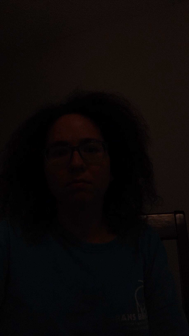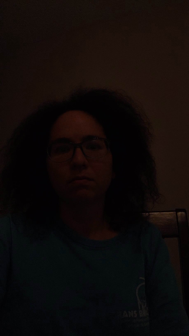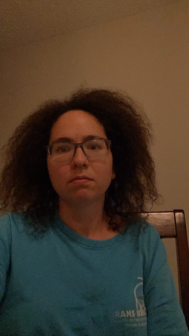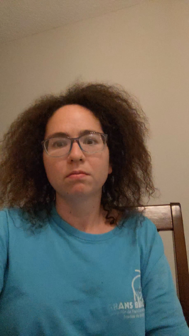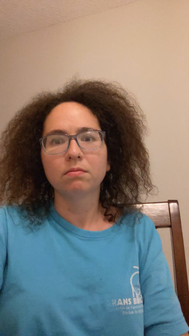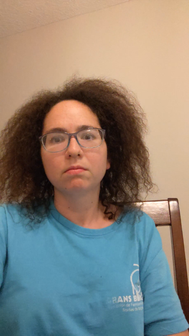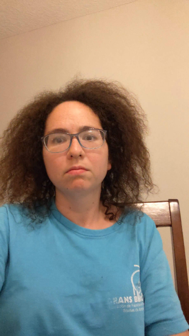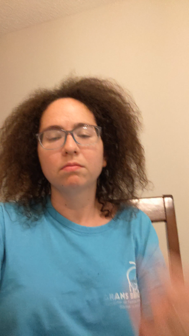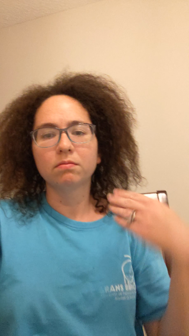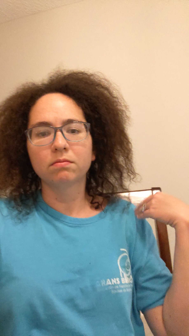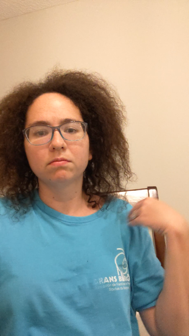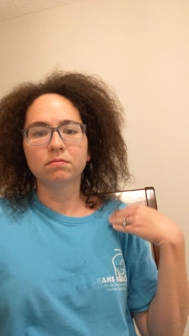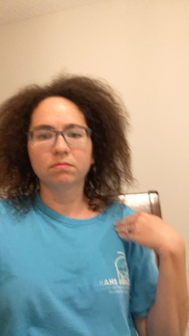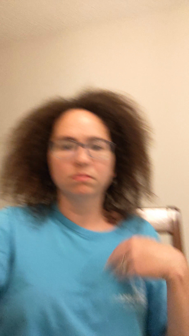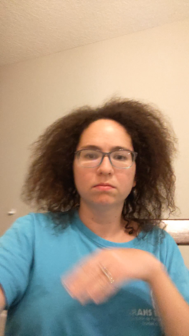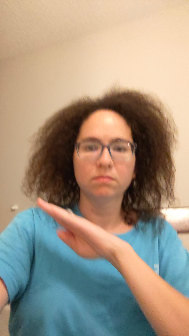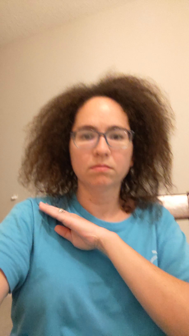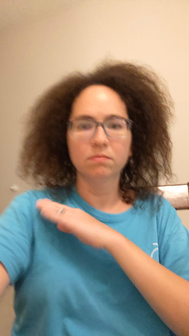scarf